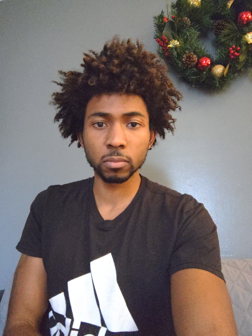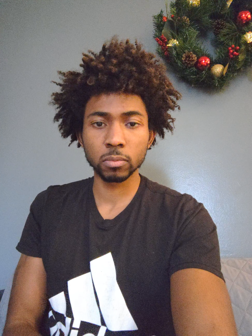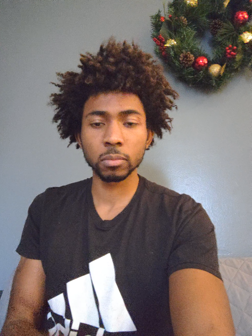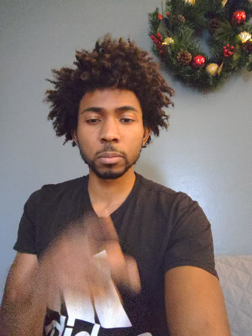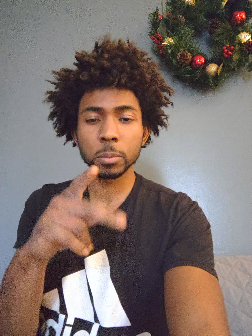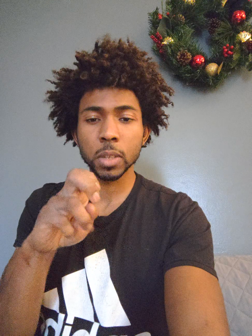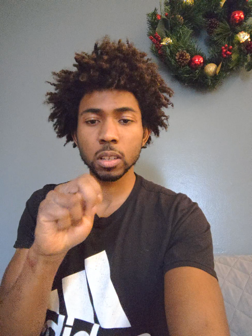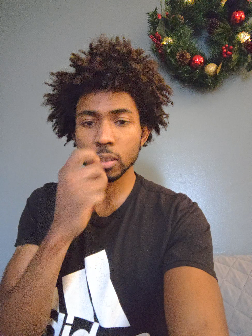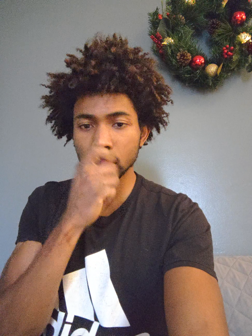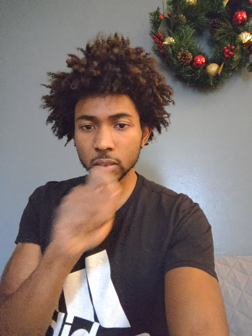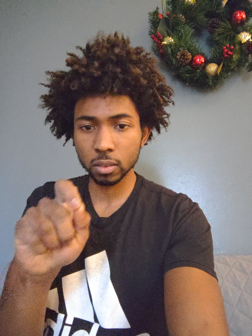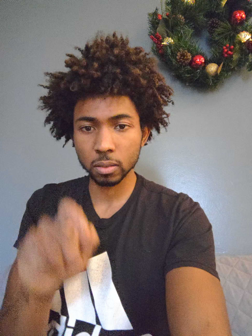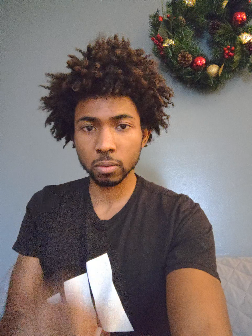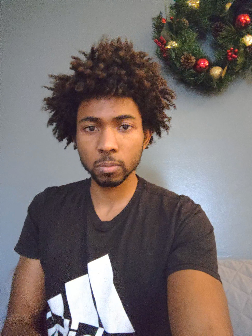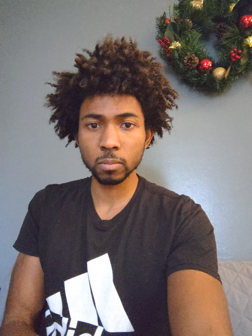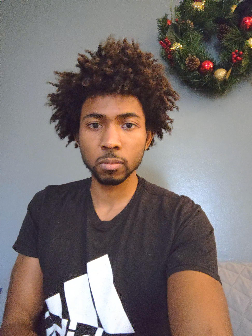pen